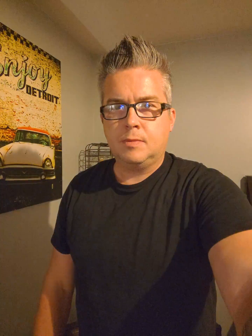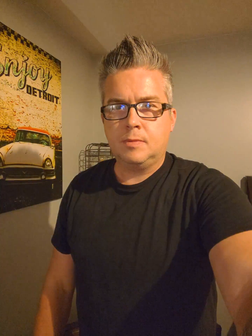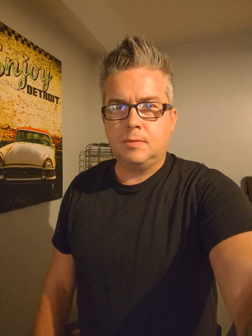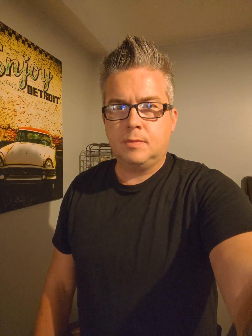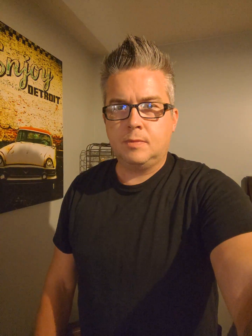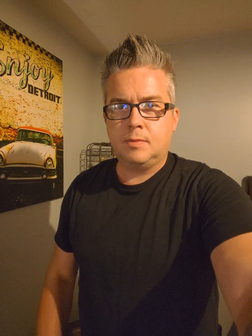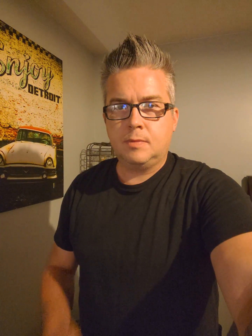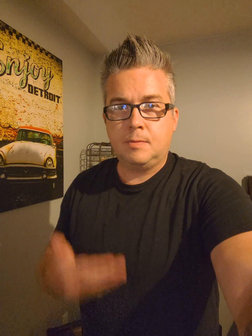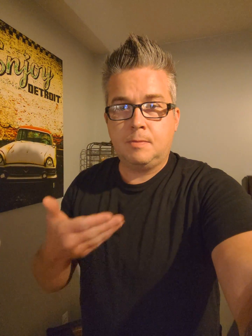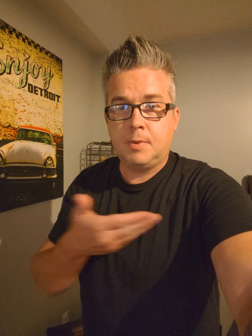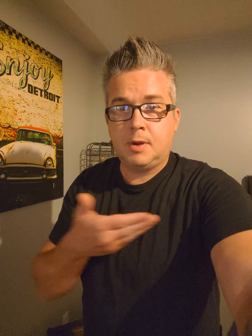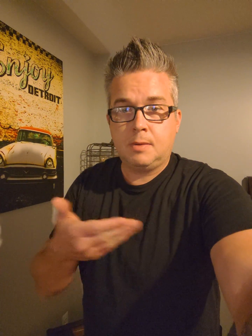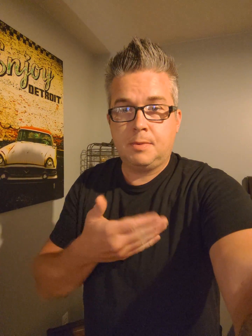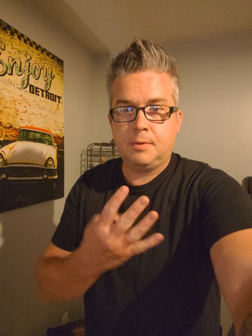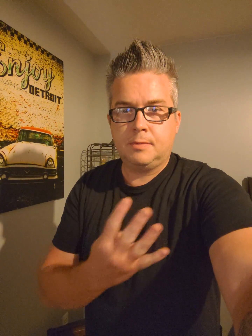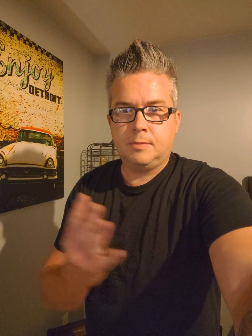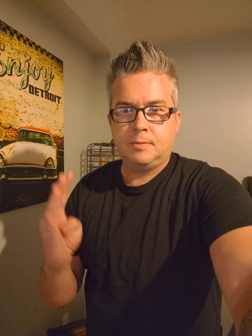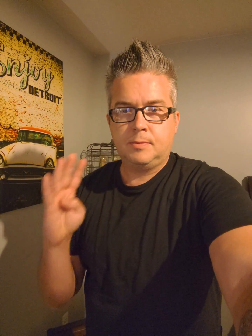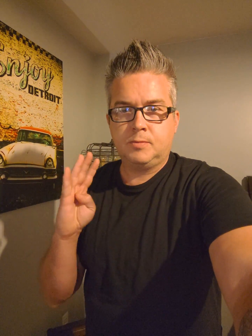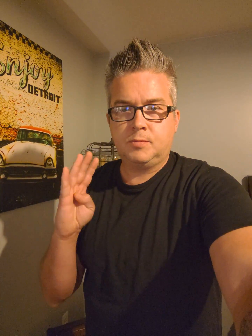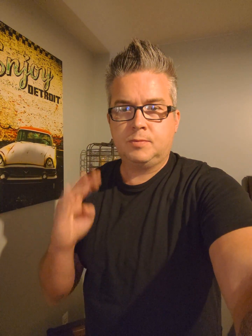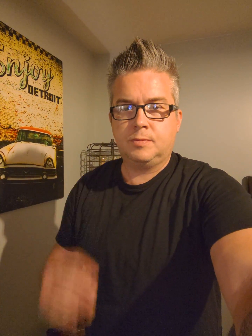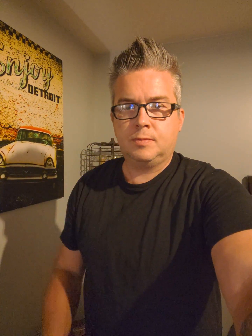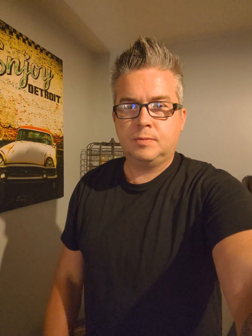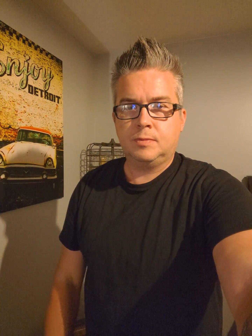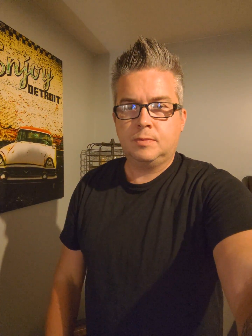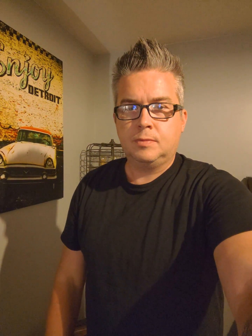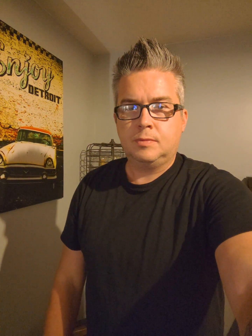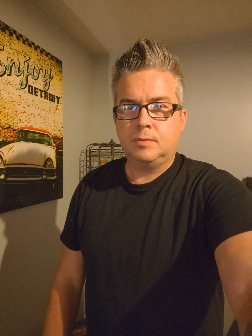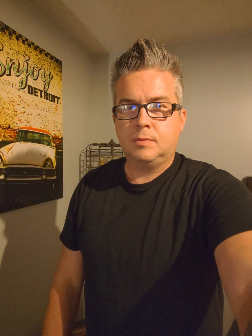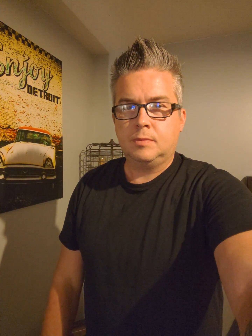crib